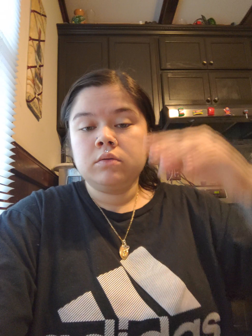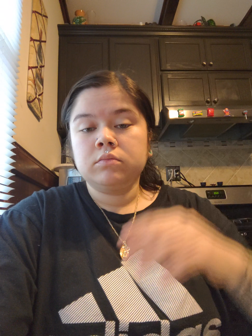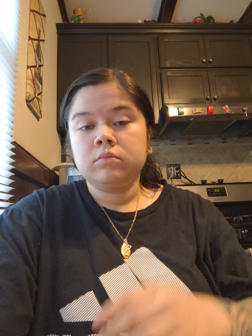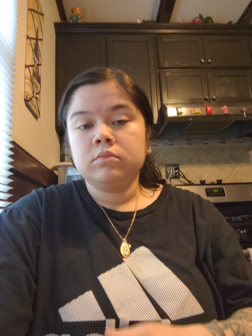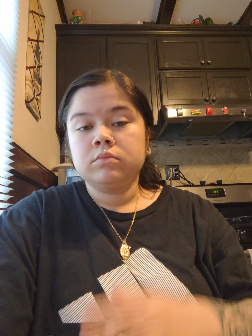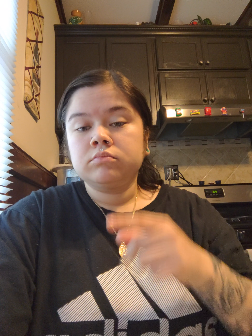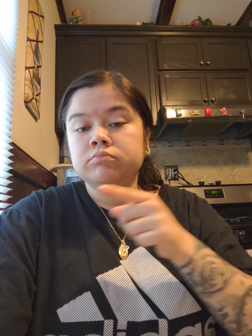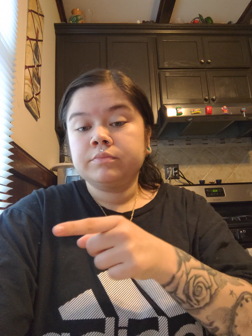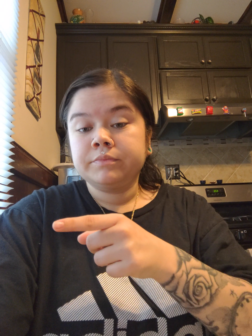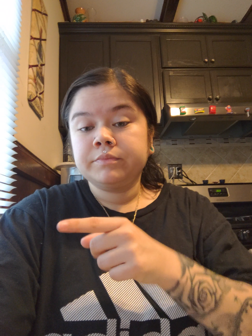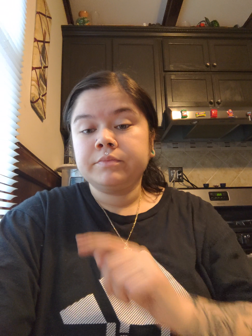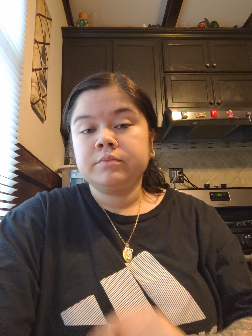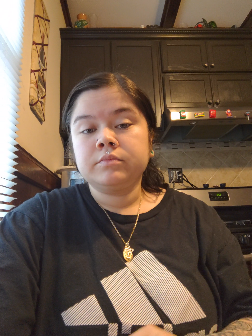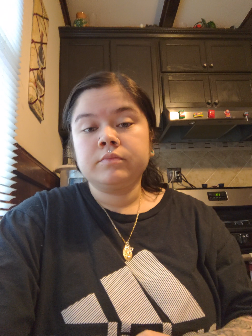he/she/it